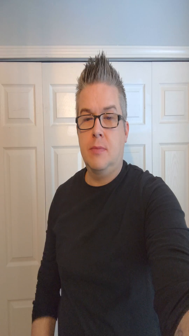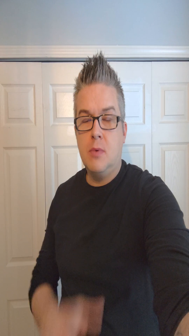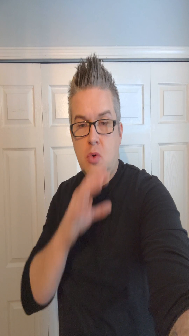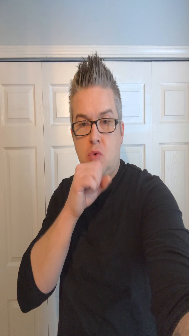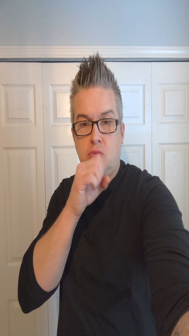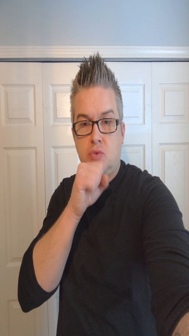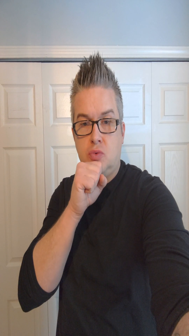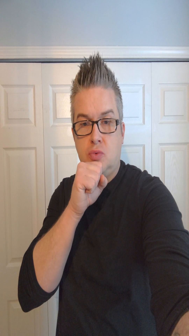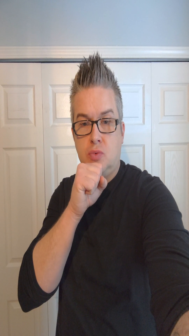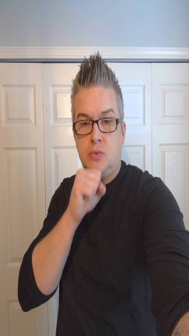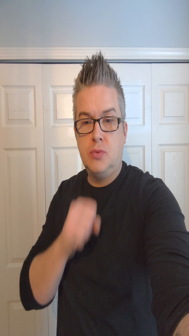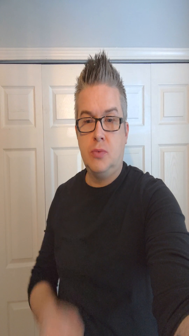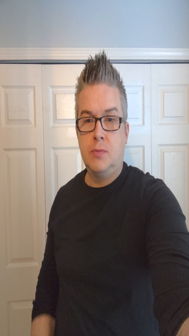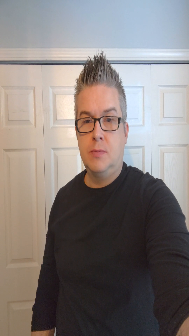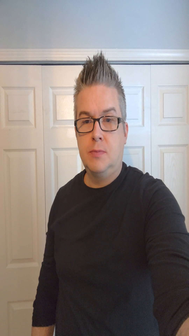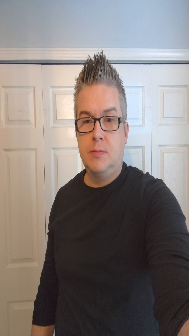orange